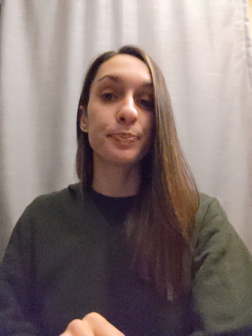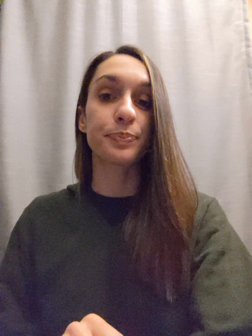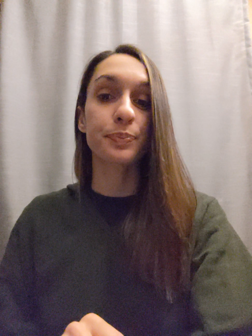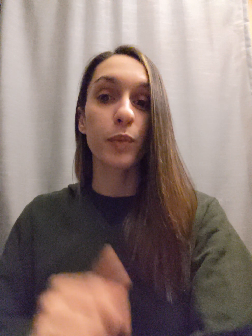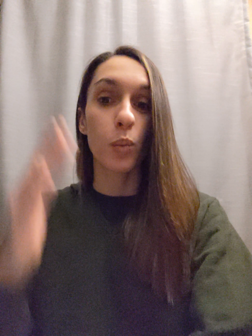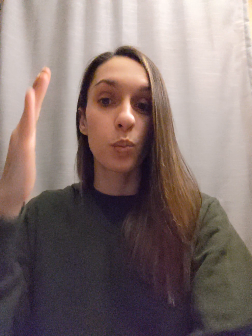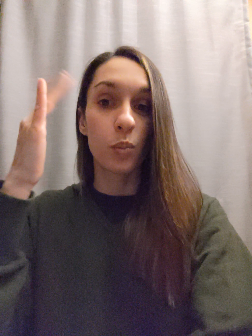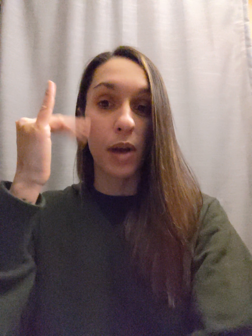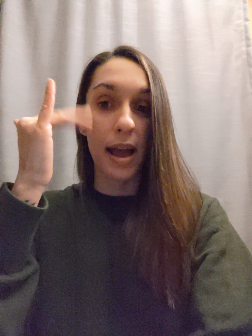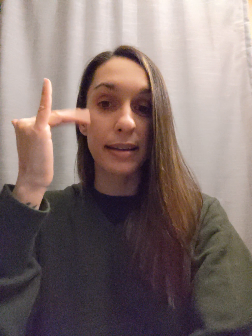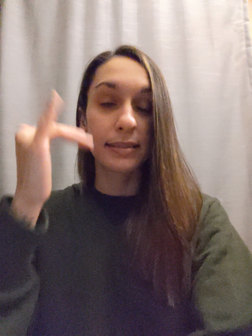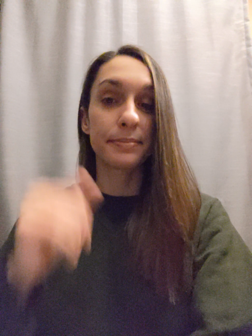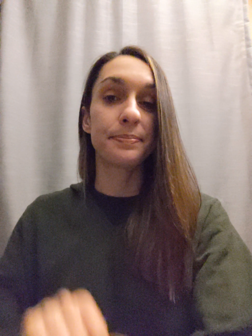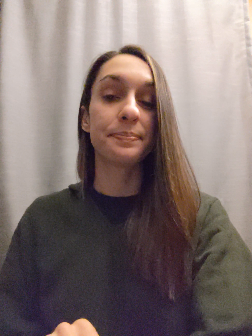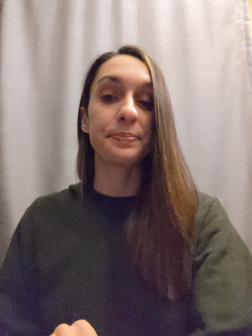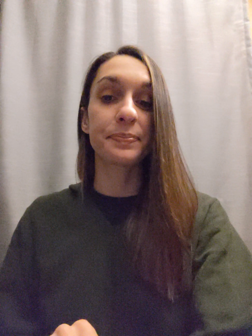why